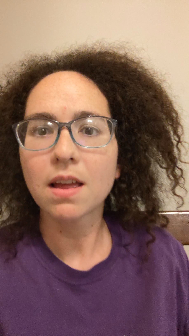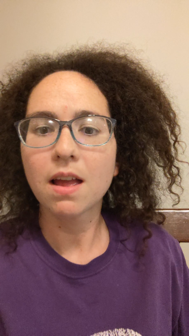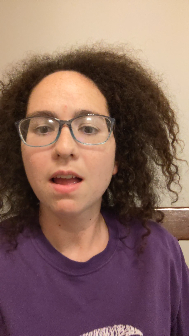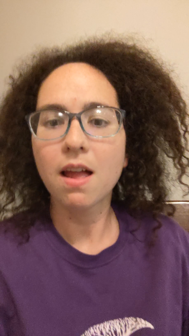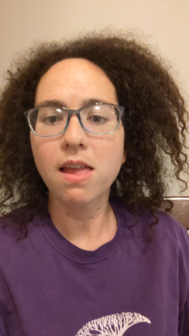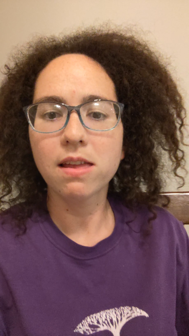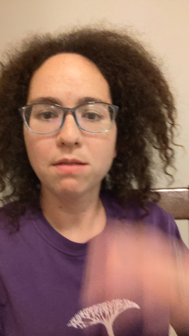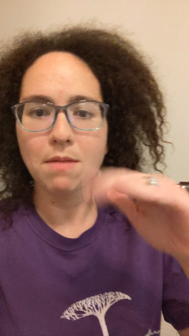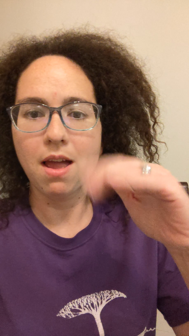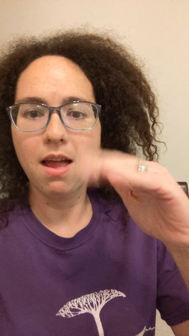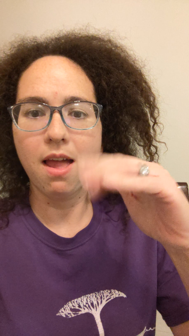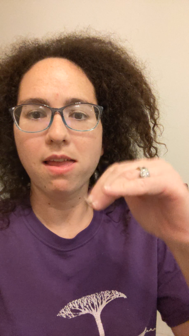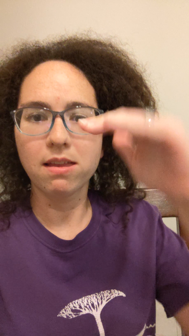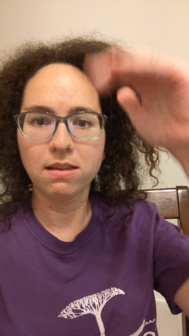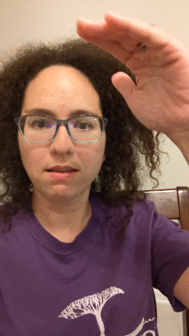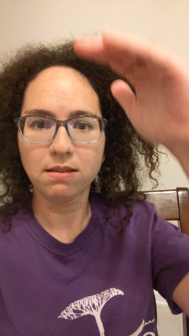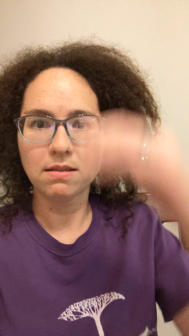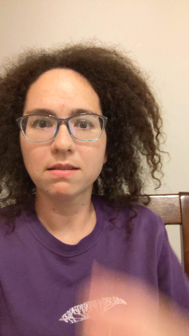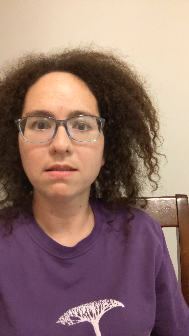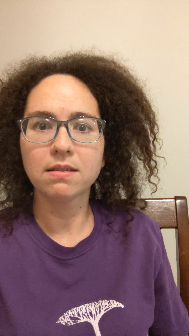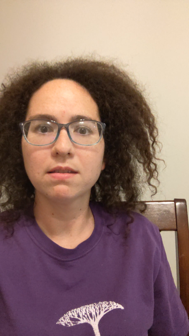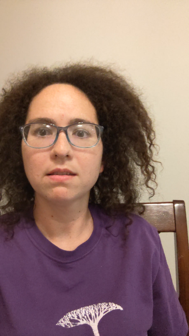build